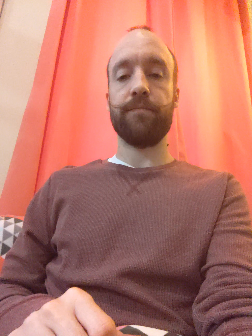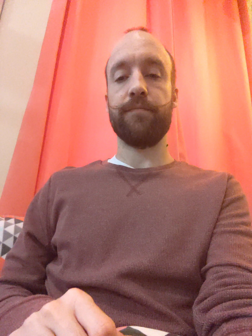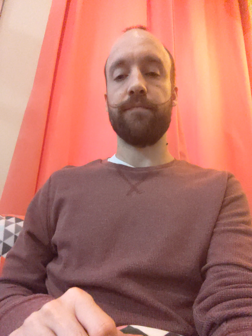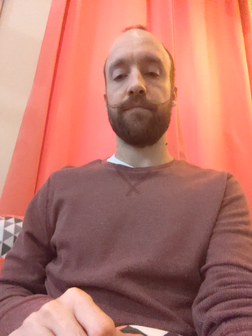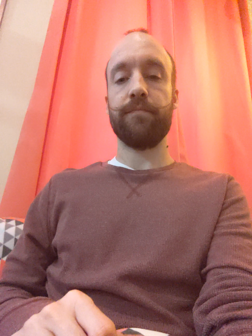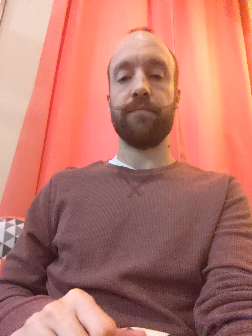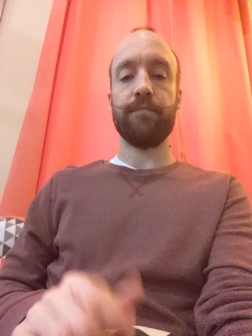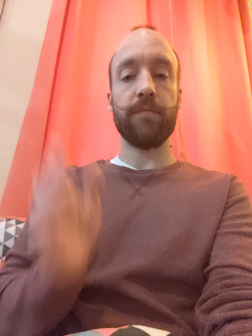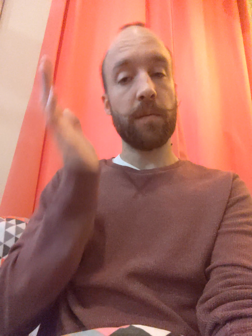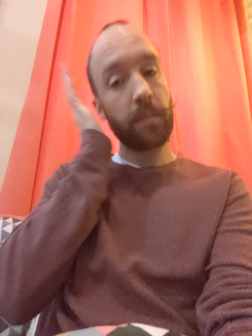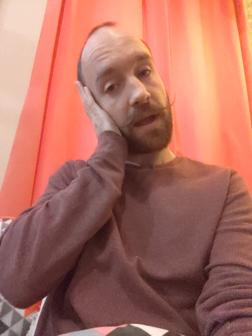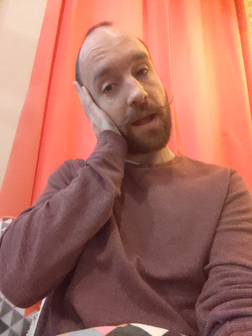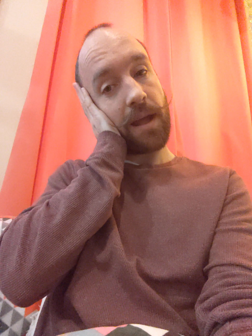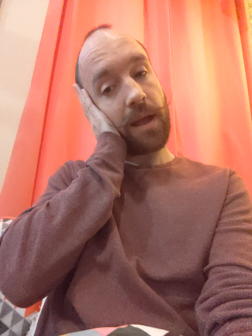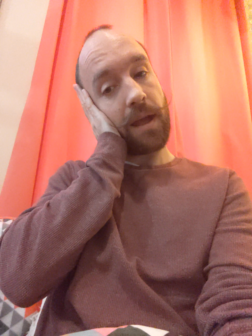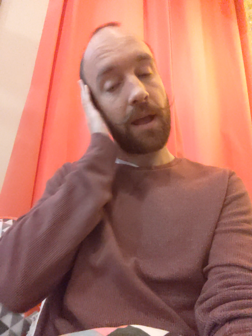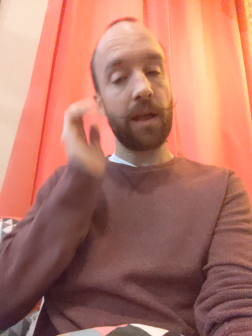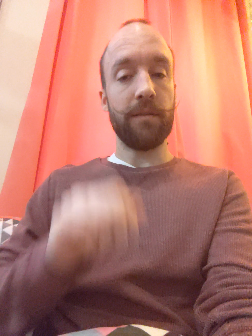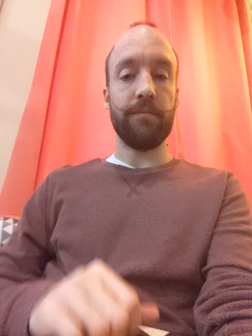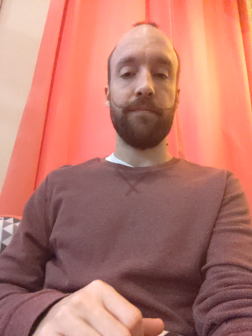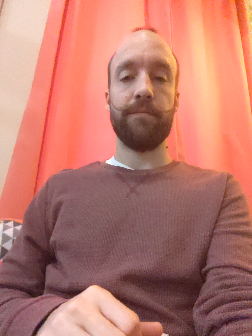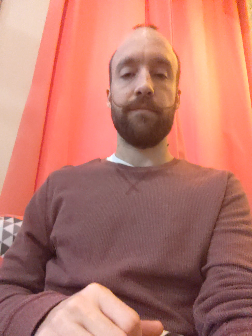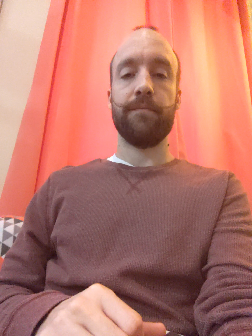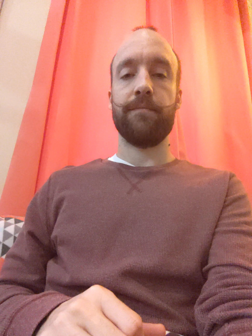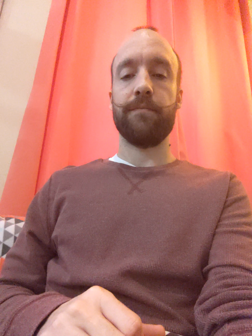bed